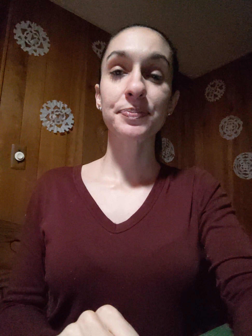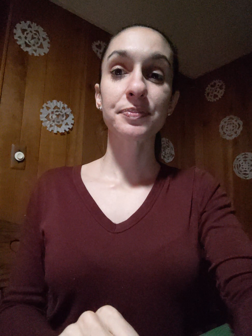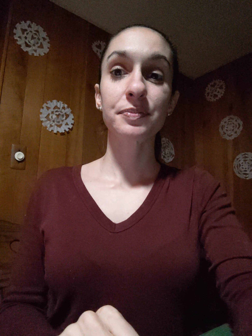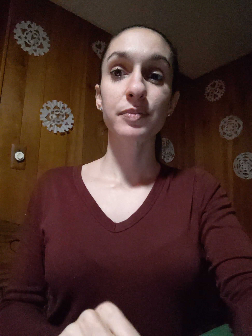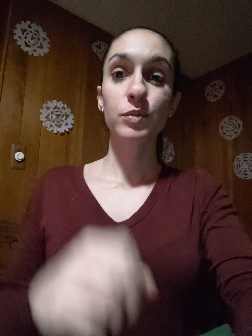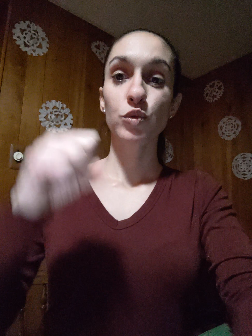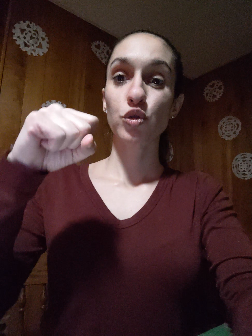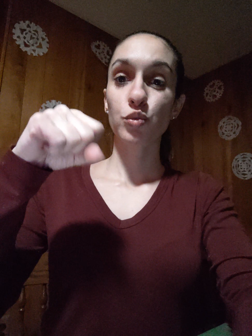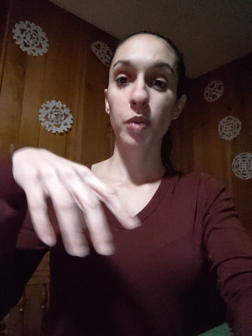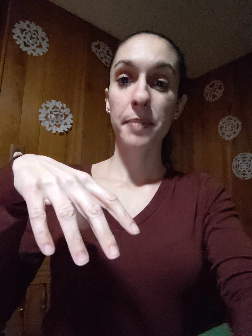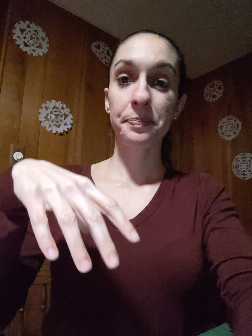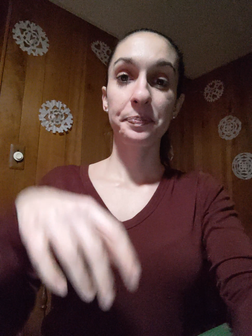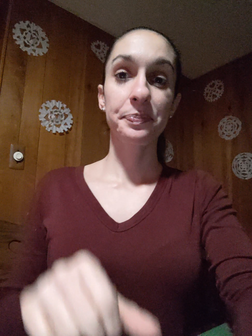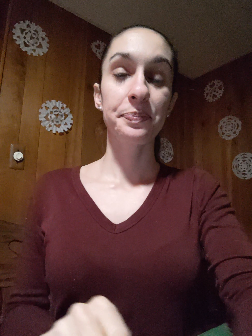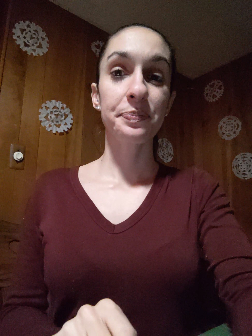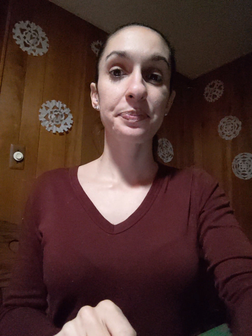drop